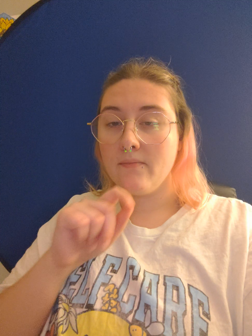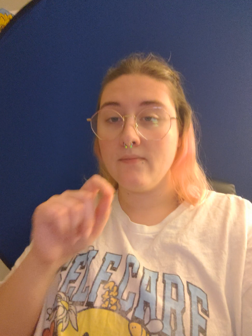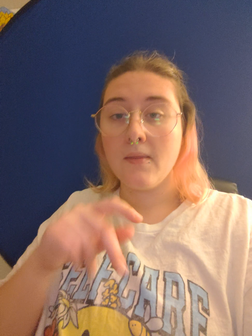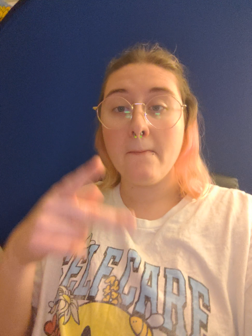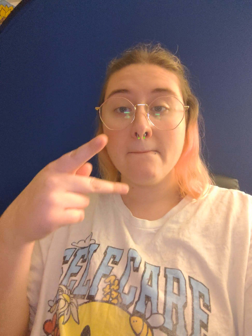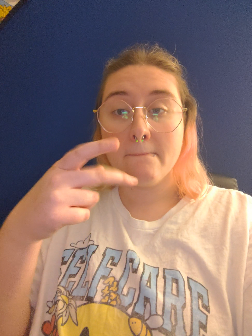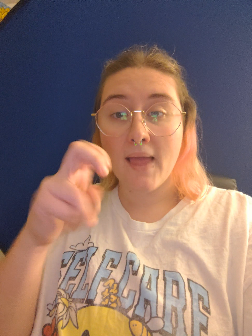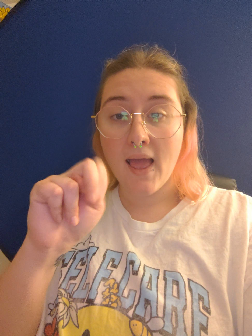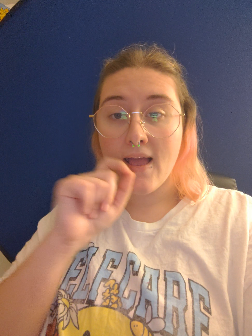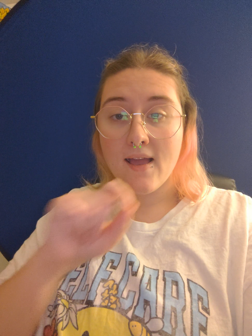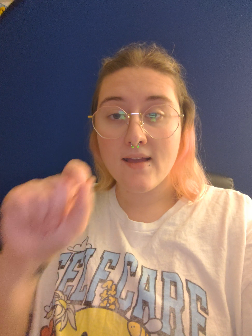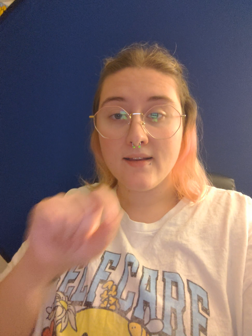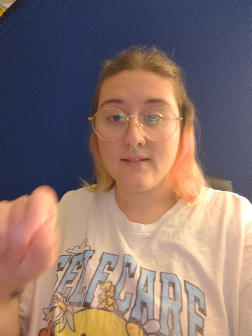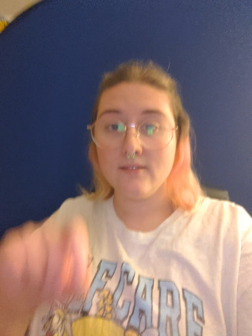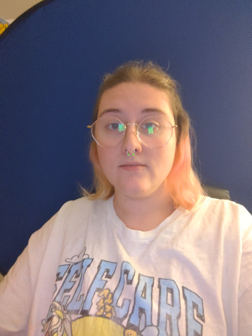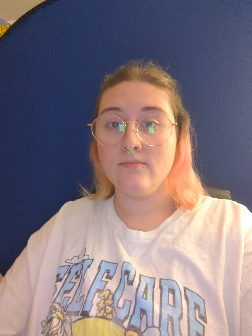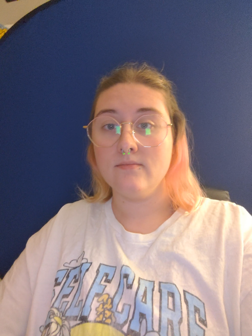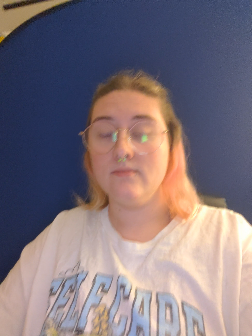pen